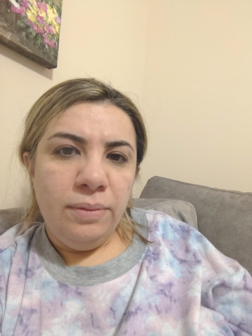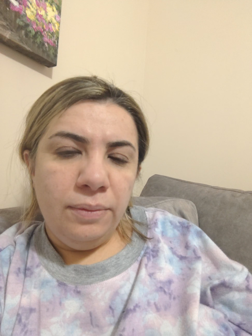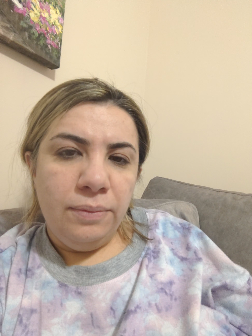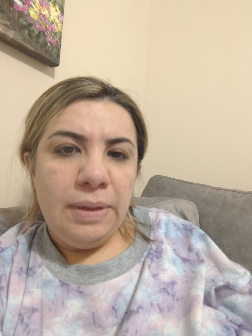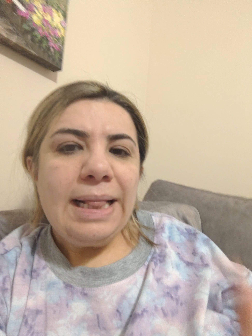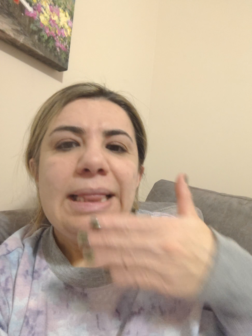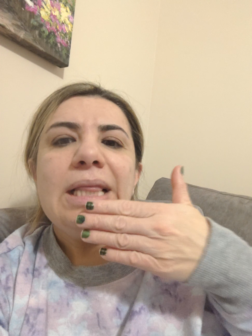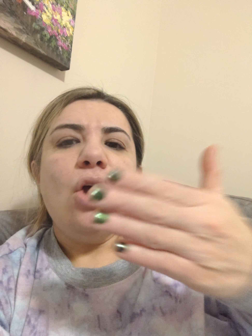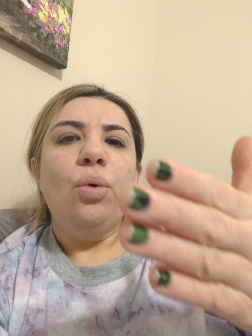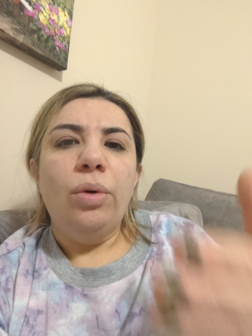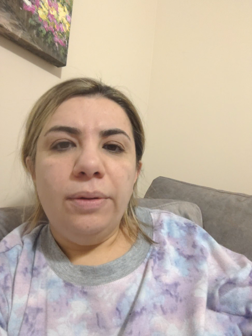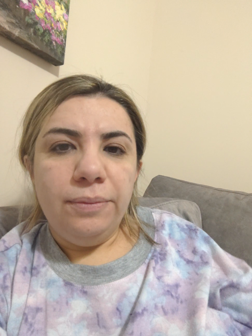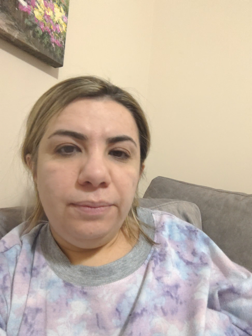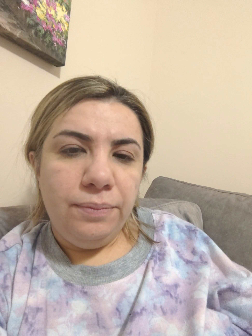thank you